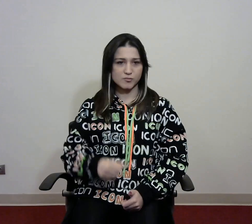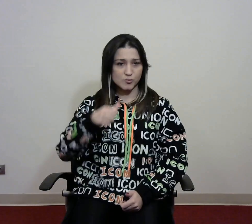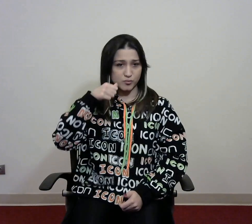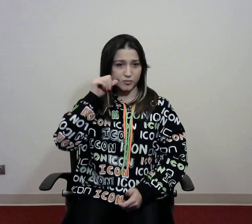dünən